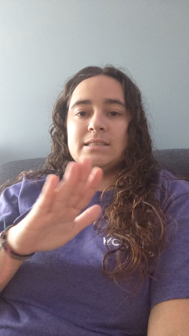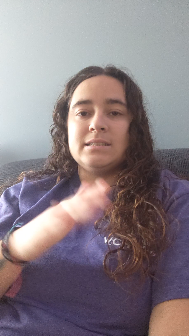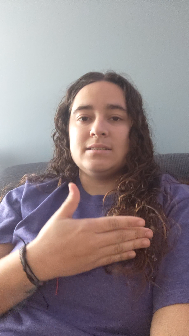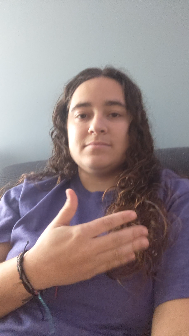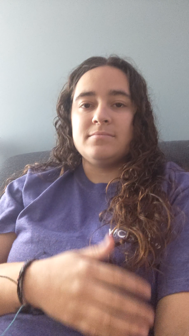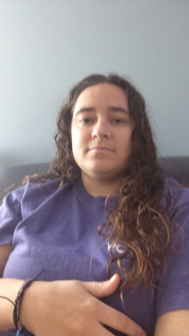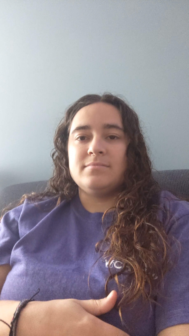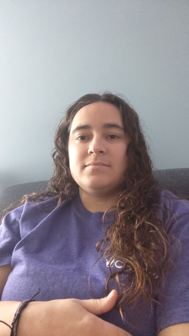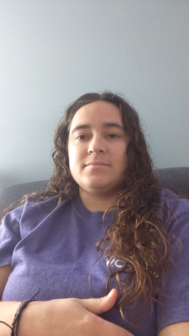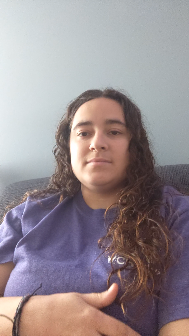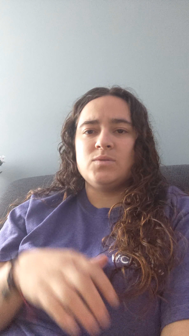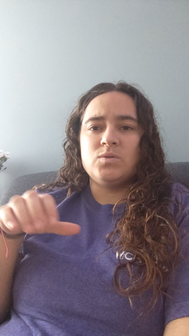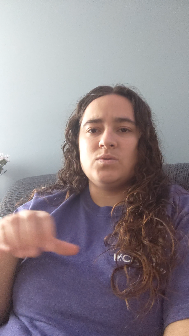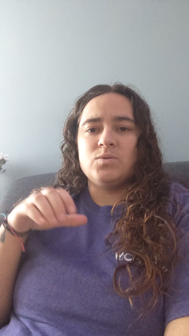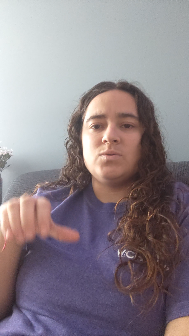does